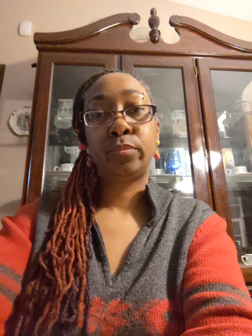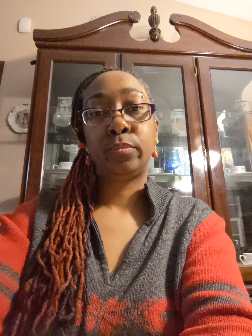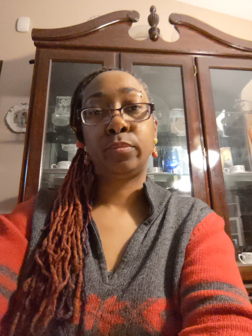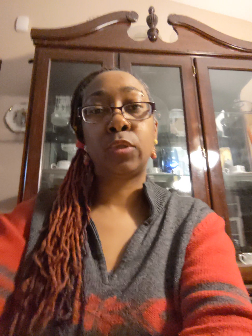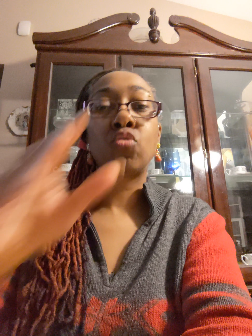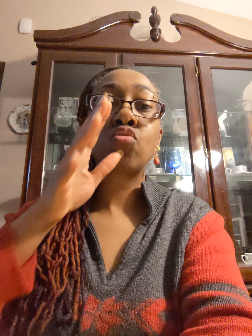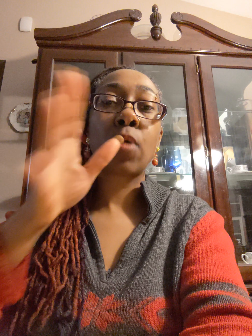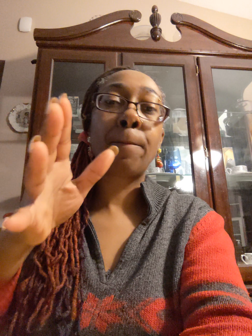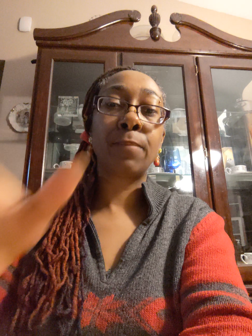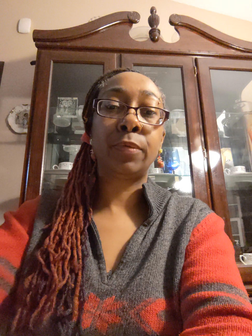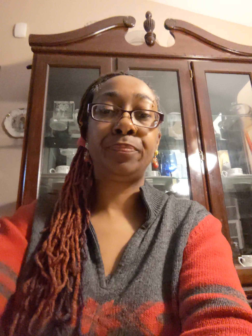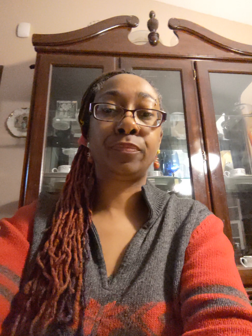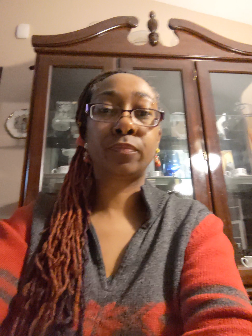grandma